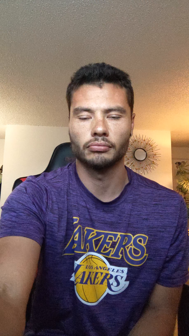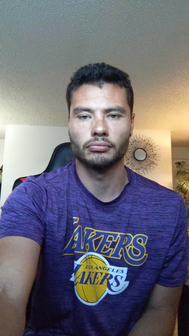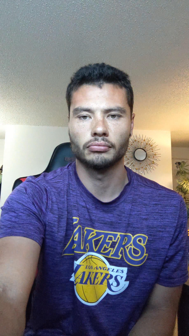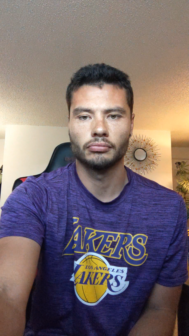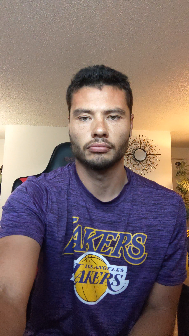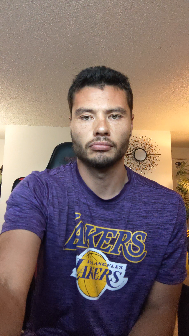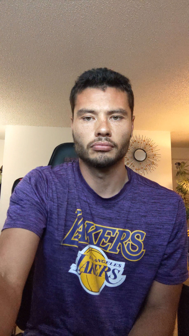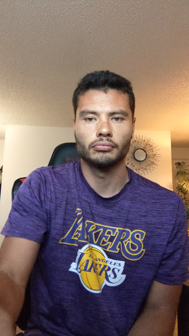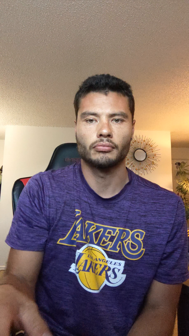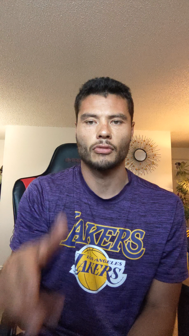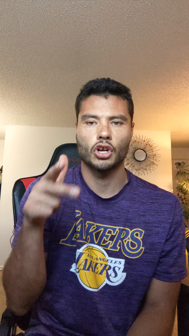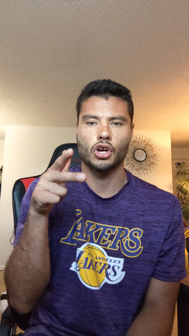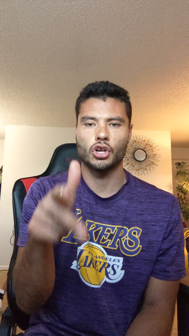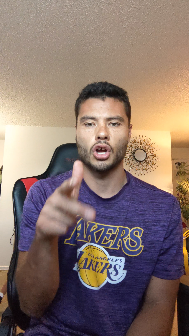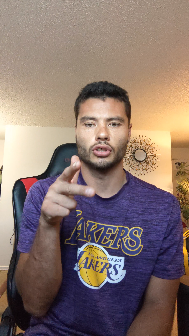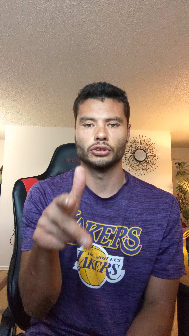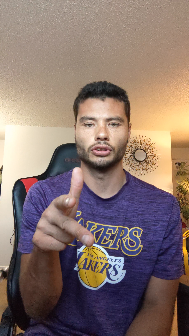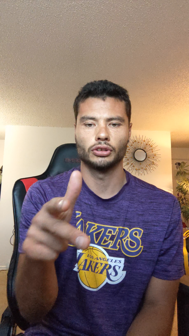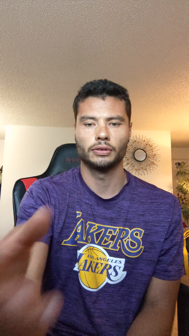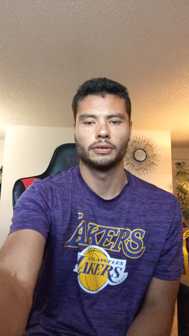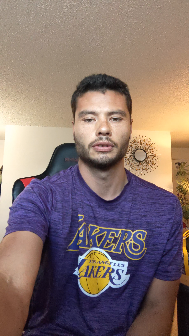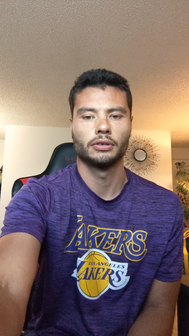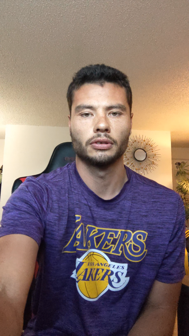garage